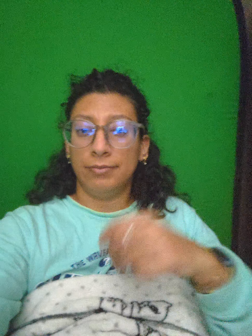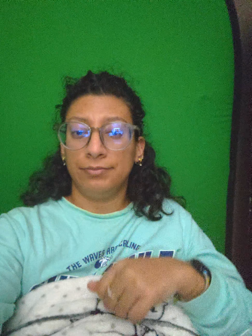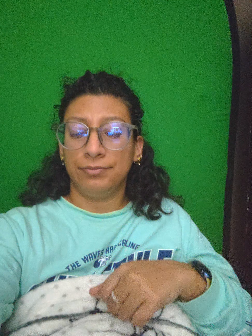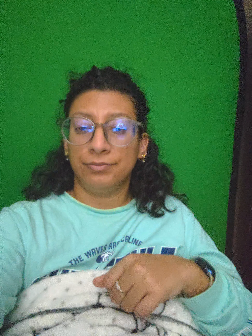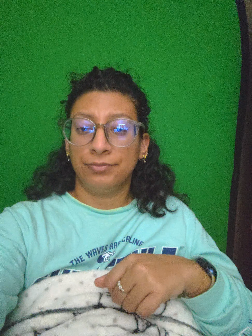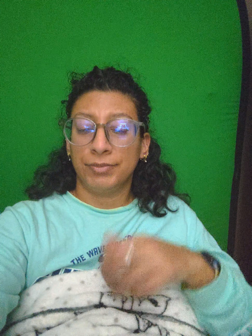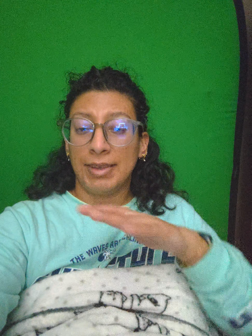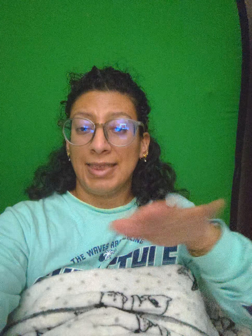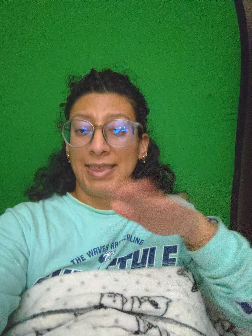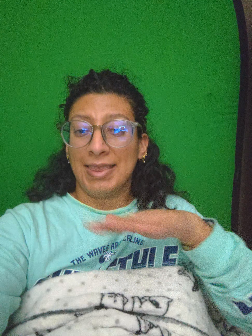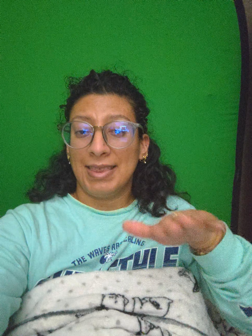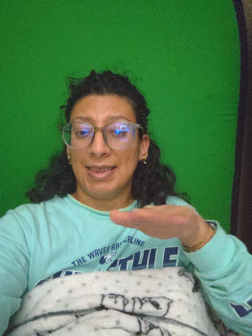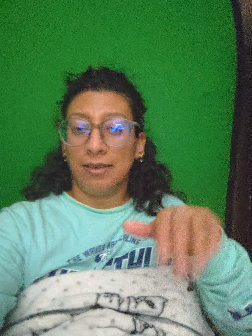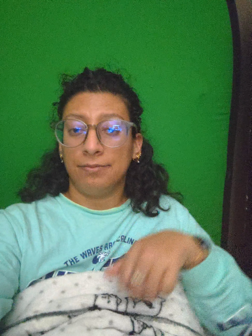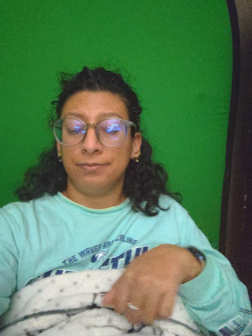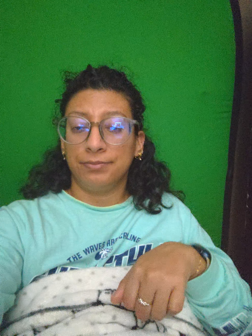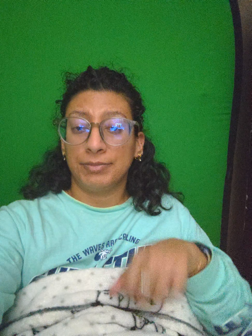clean